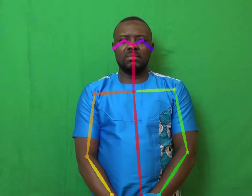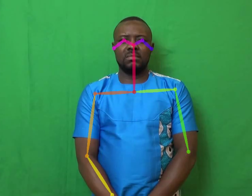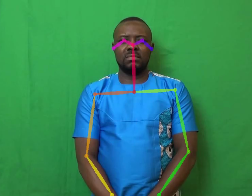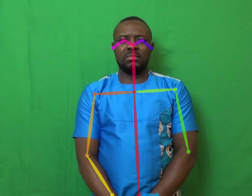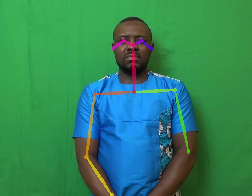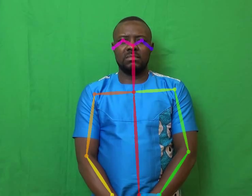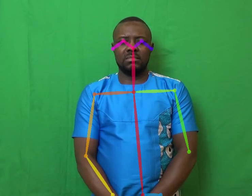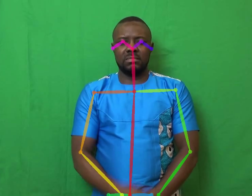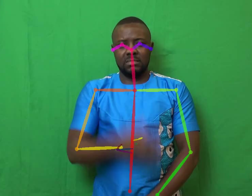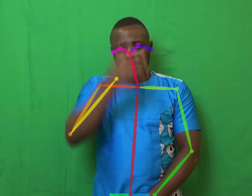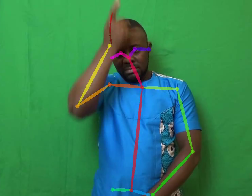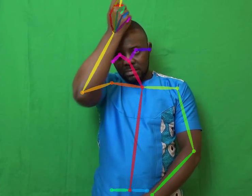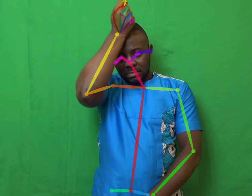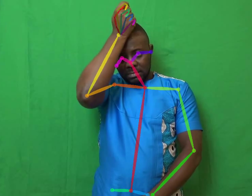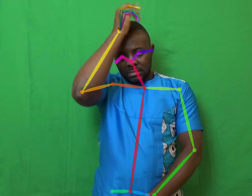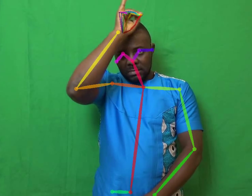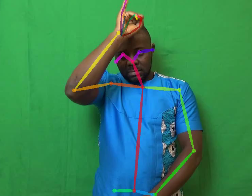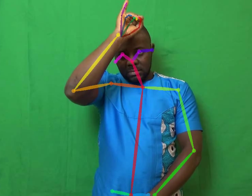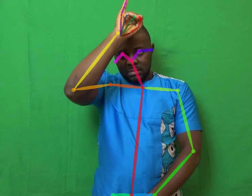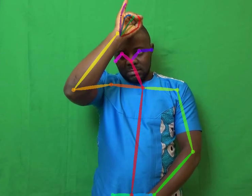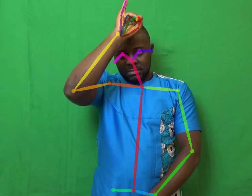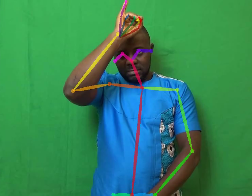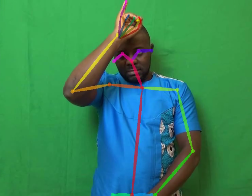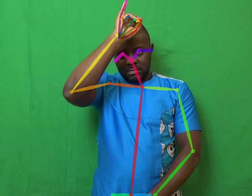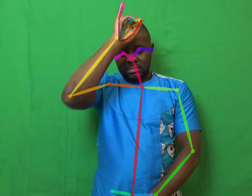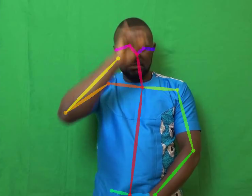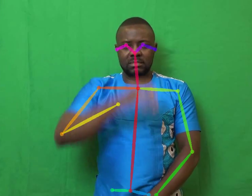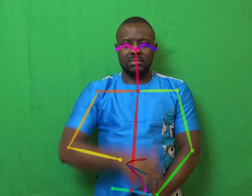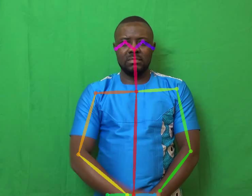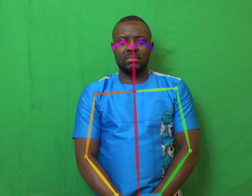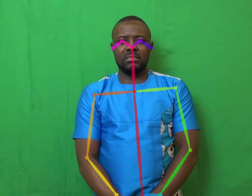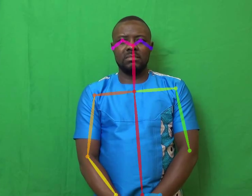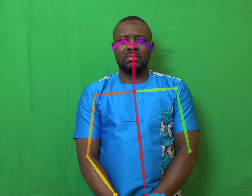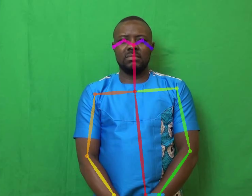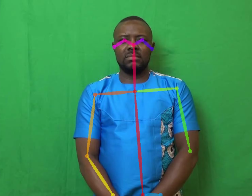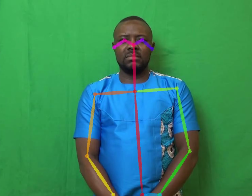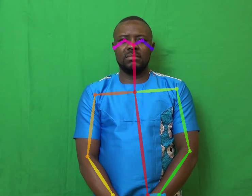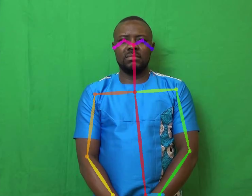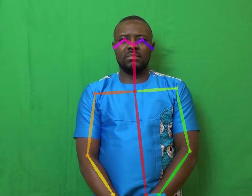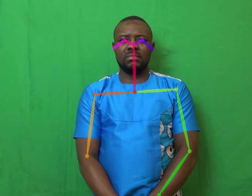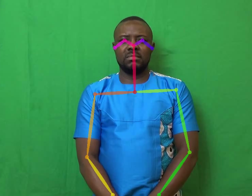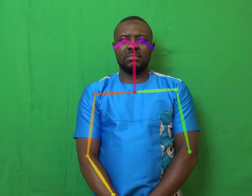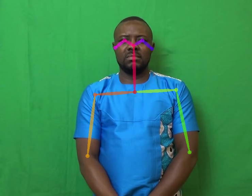taxi